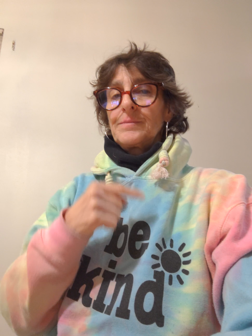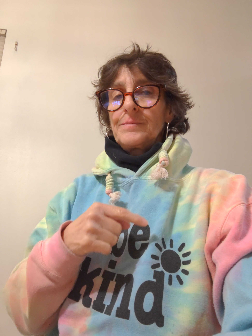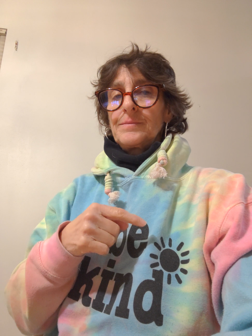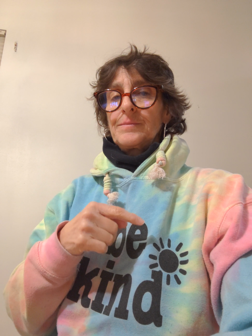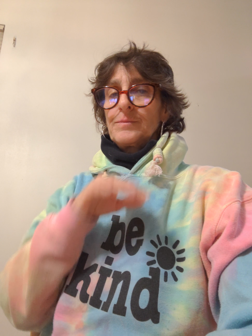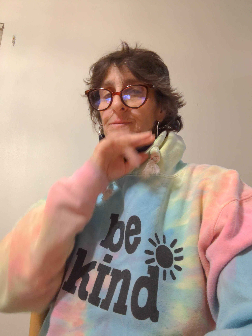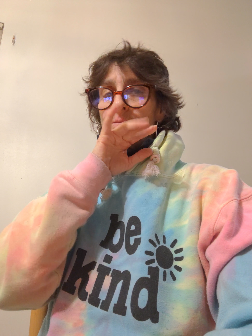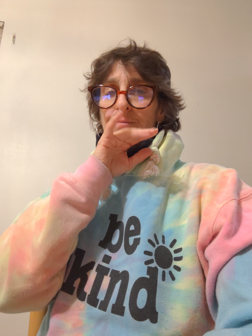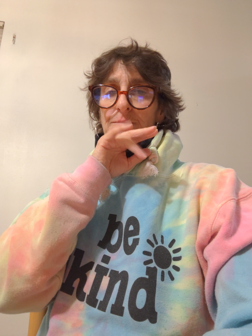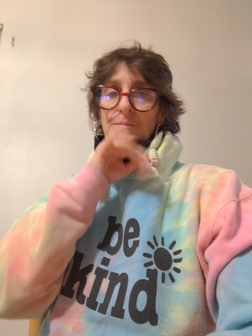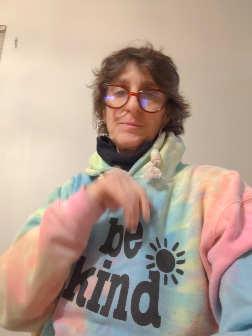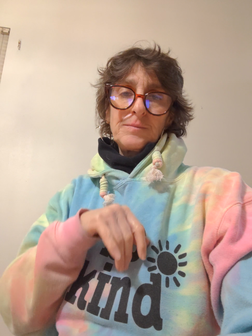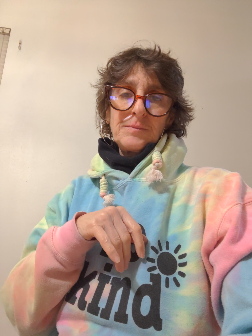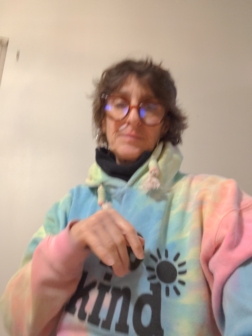dirty